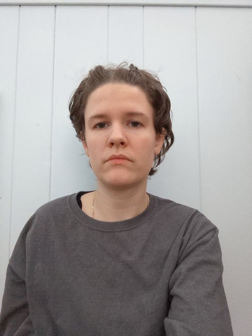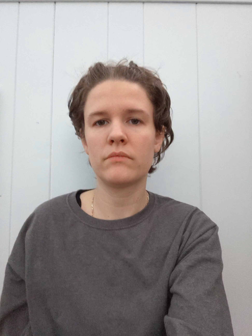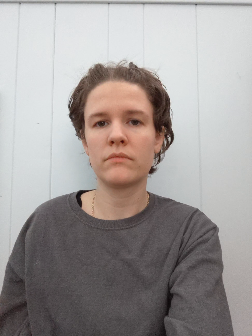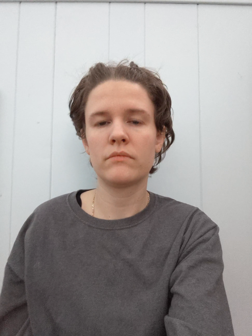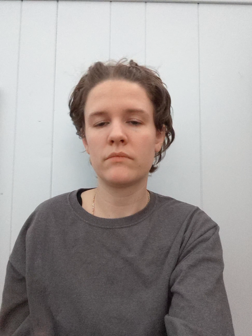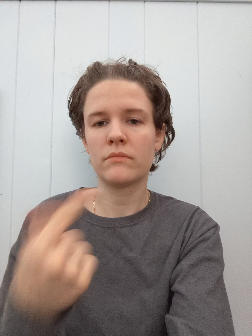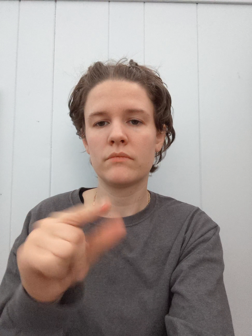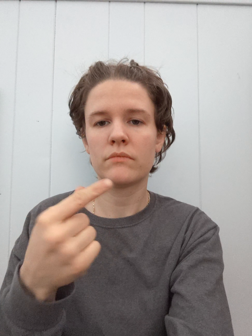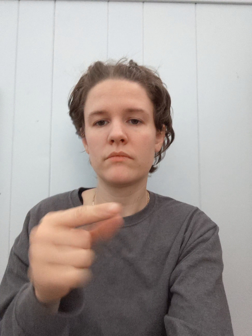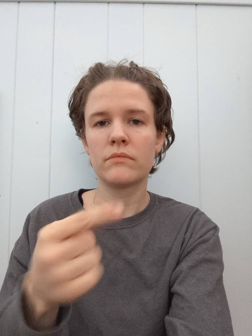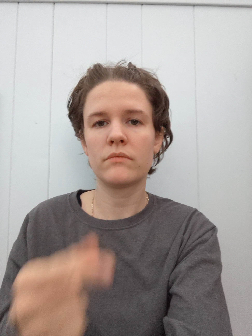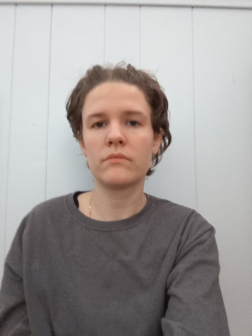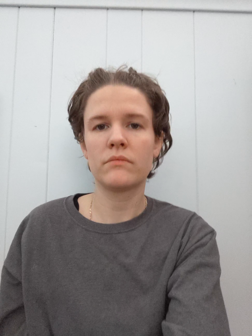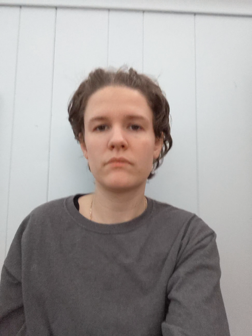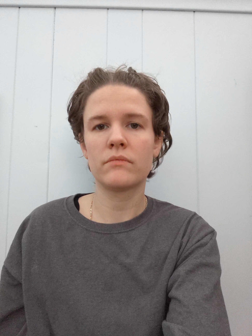green